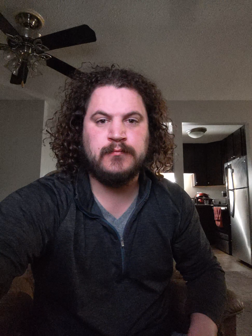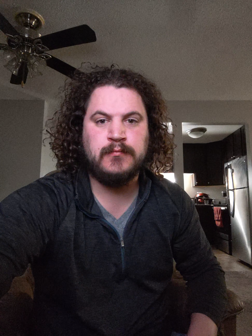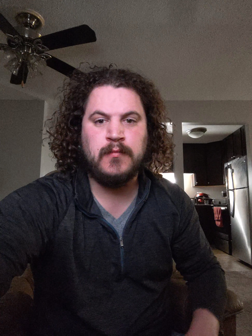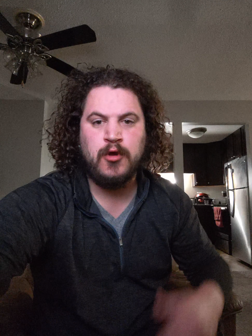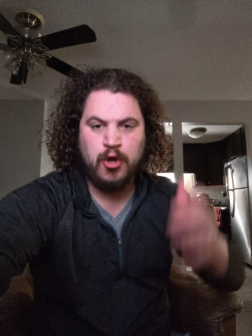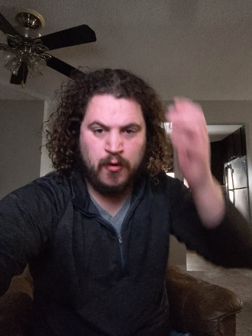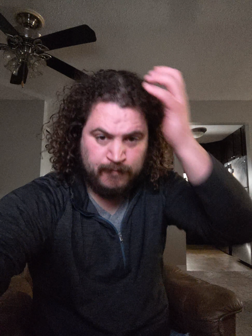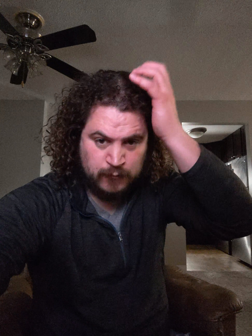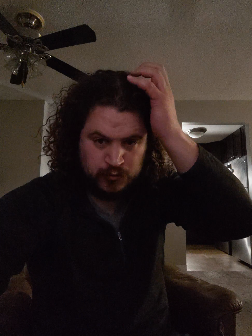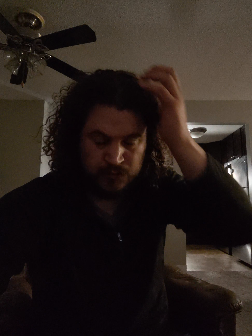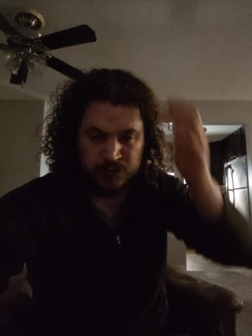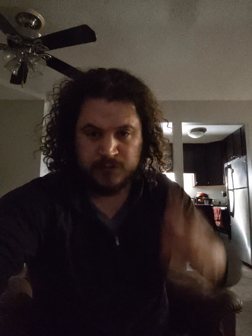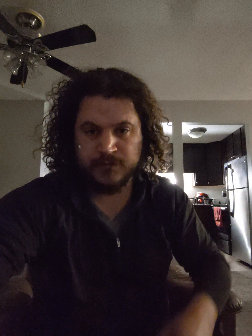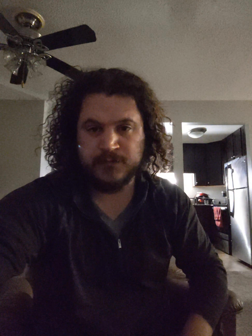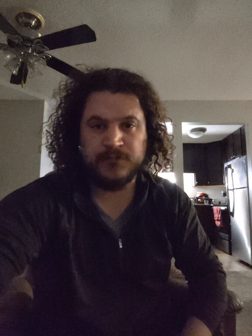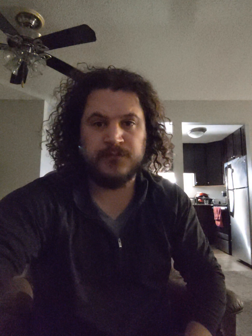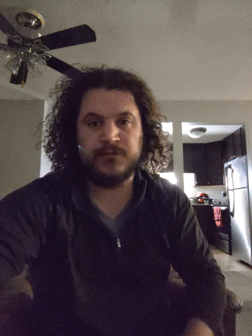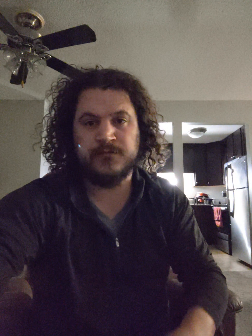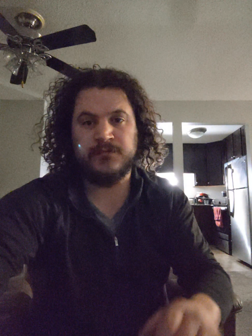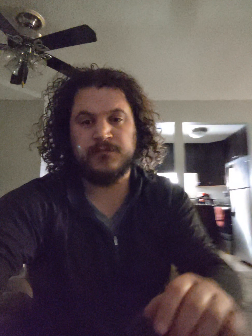garbage